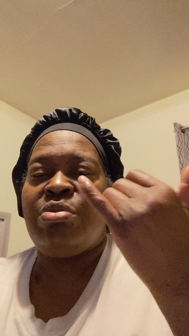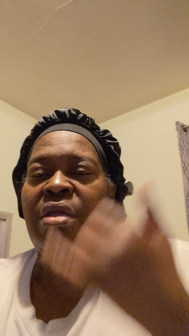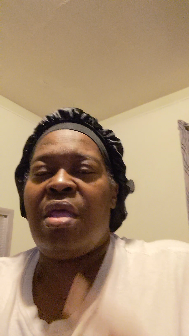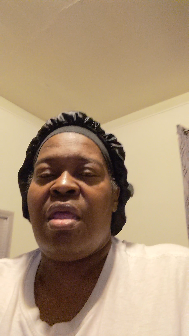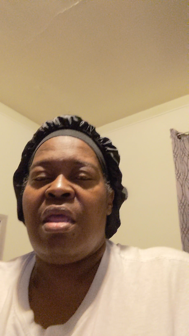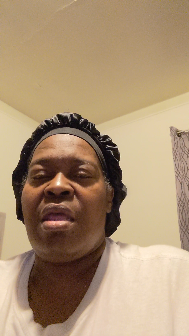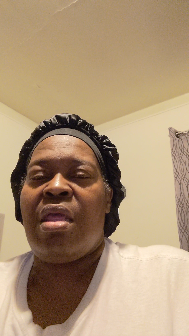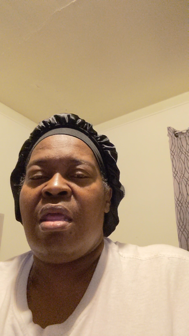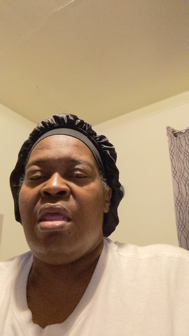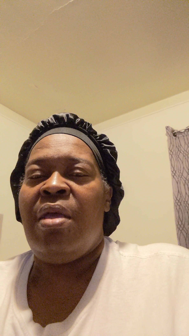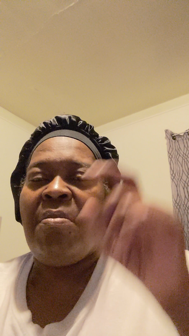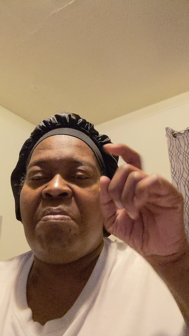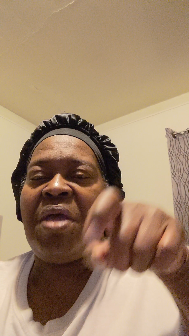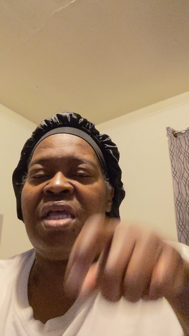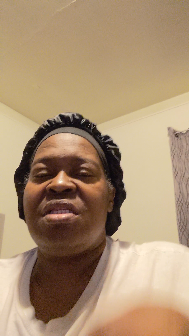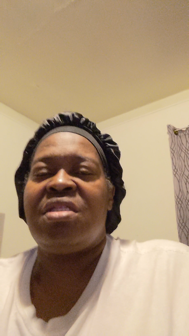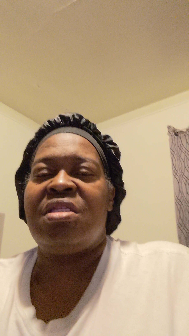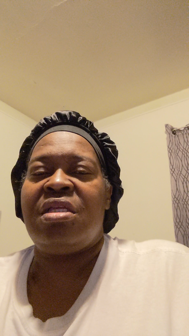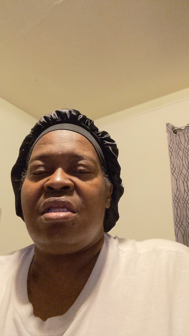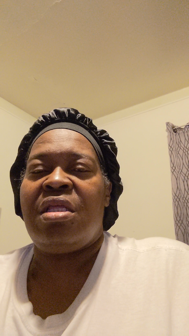must